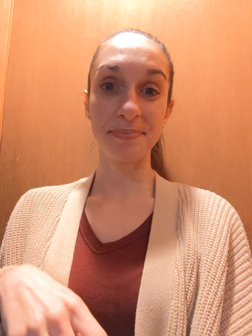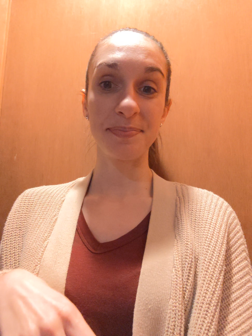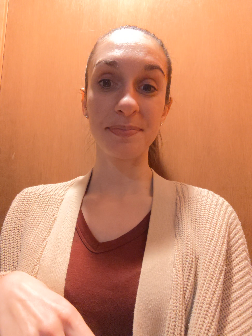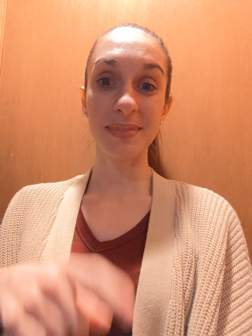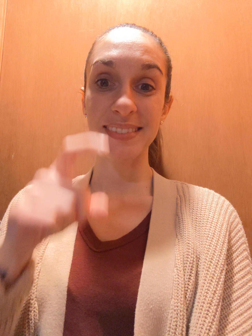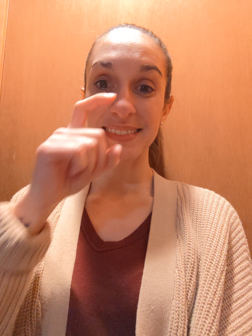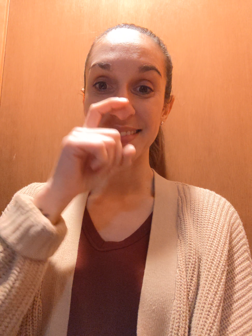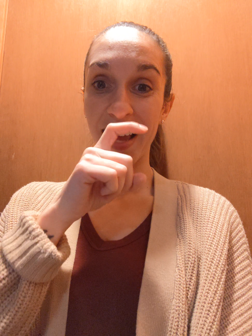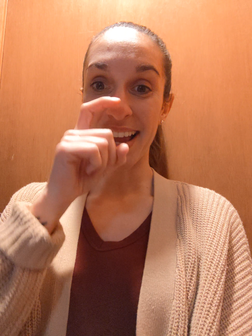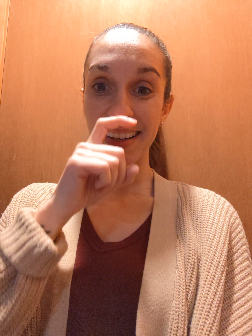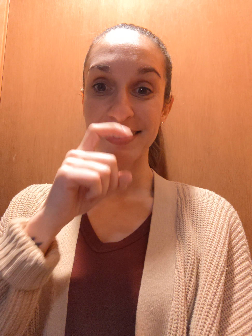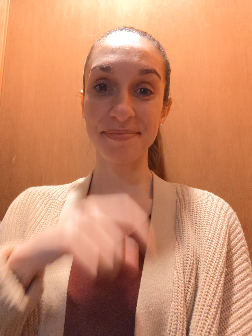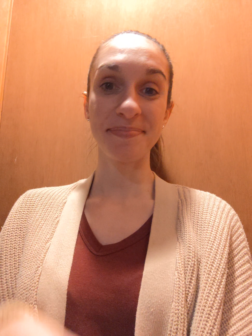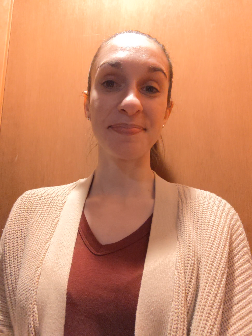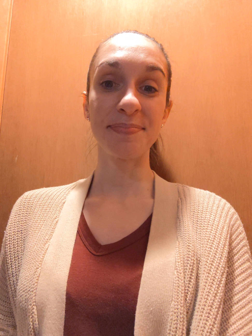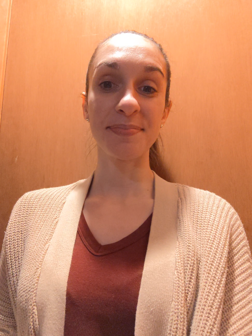doll